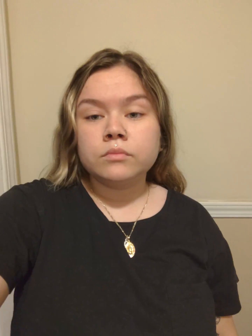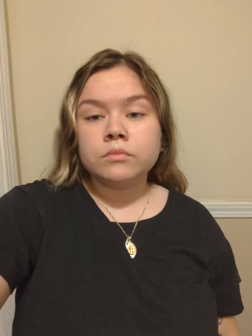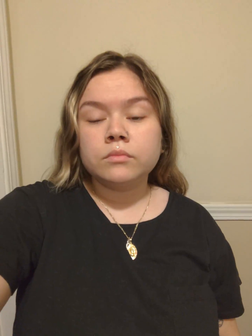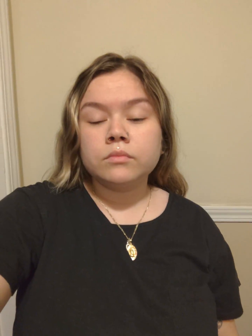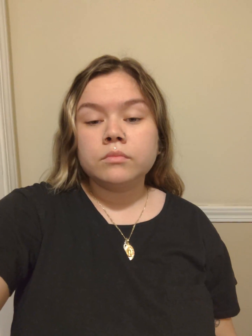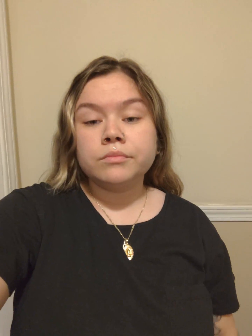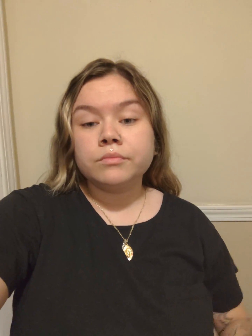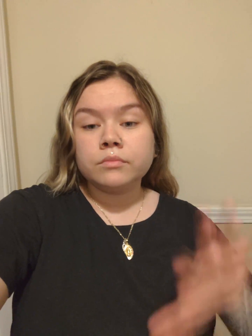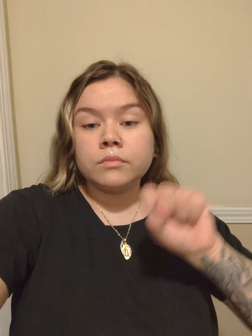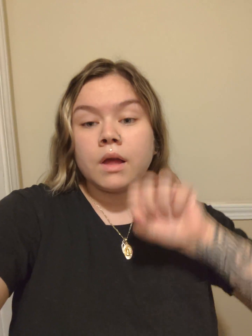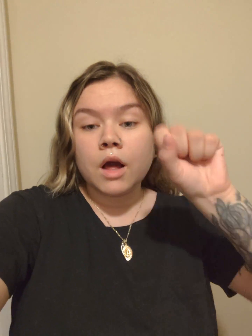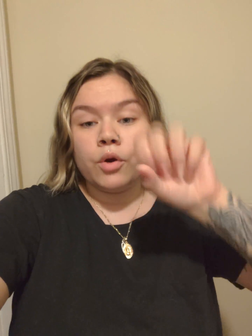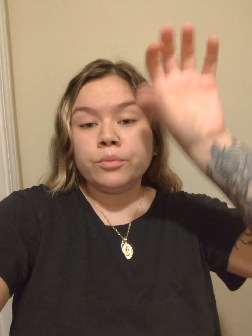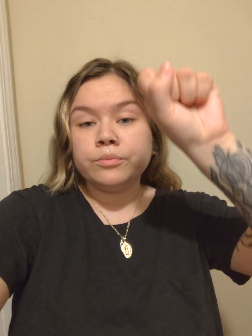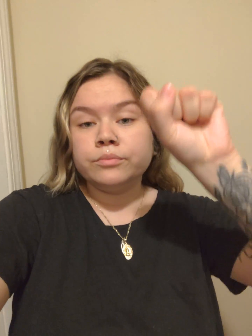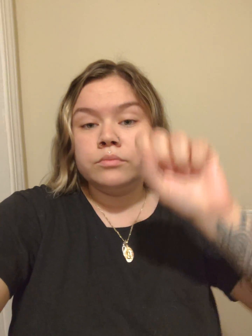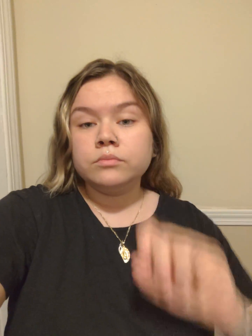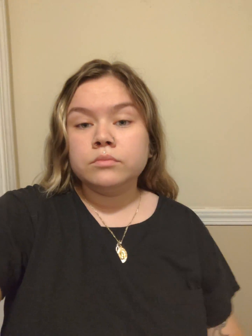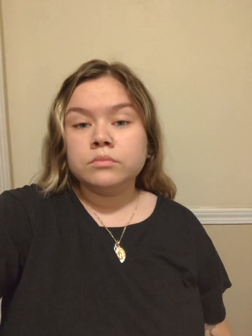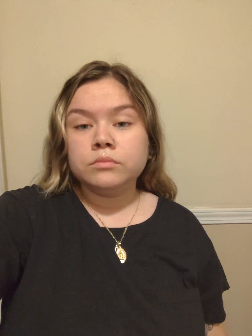ladder